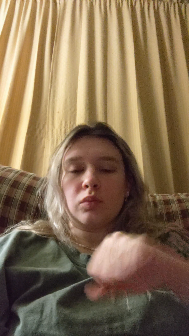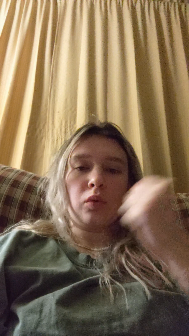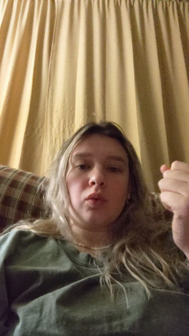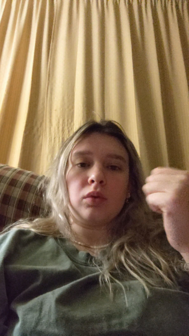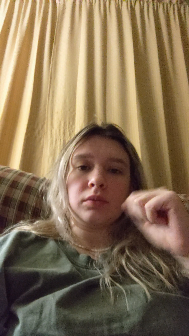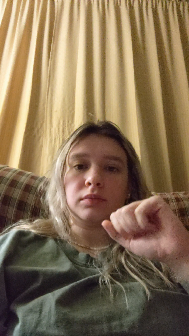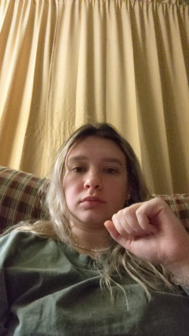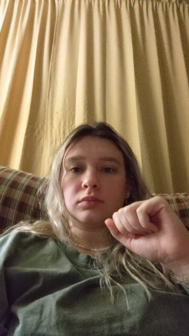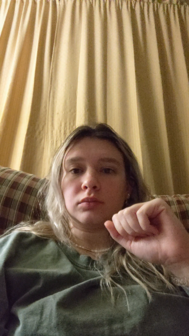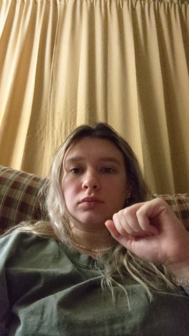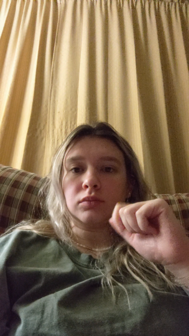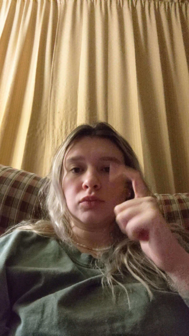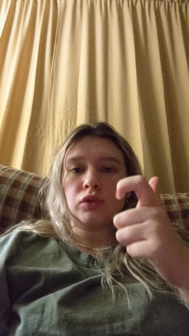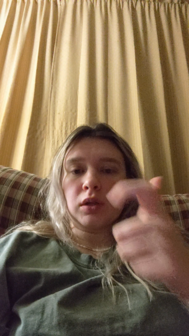run